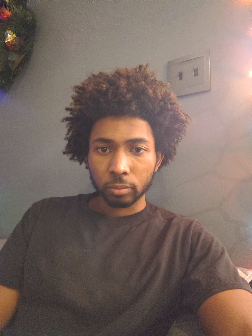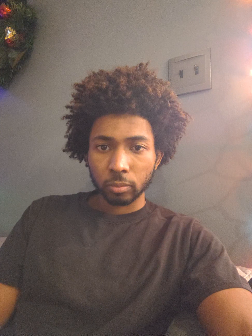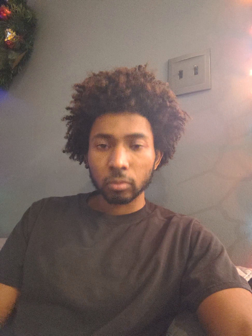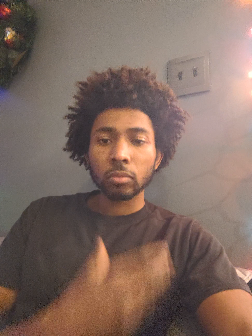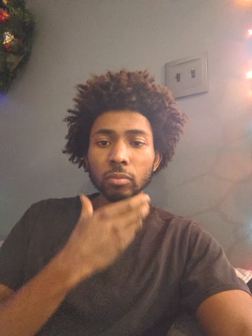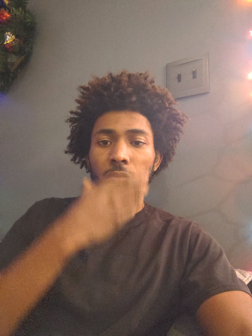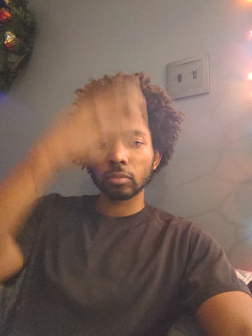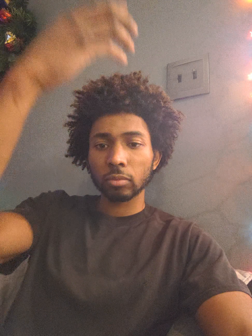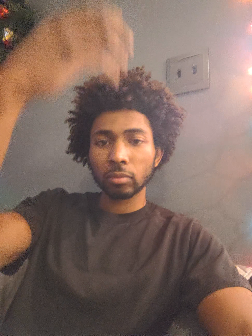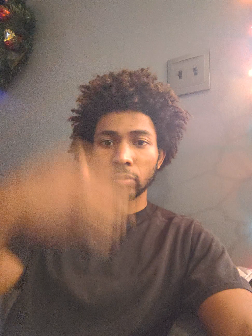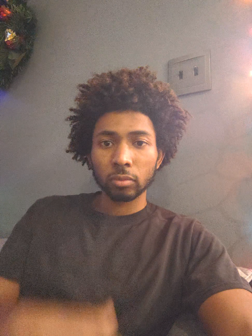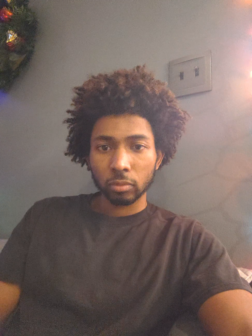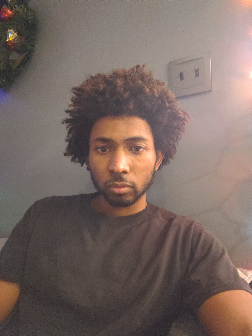giraffe